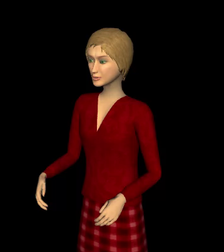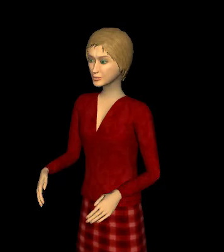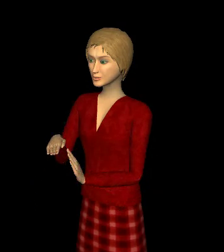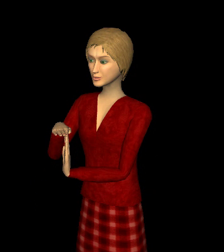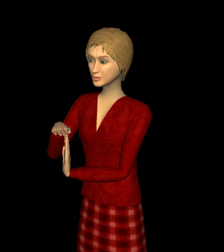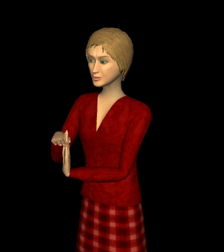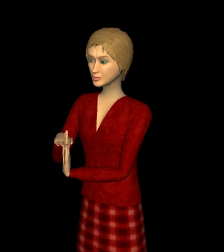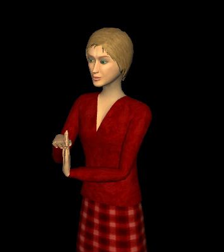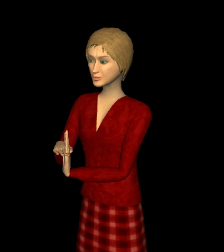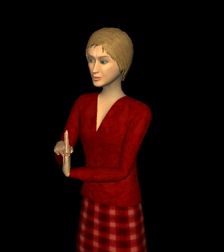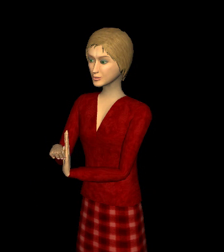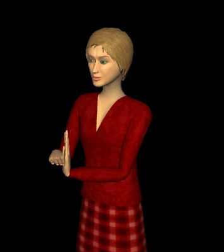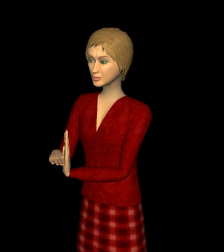قائمة